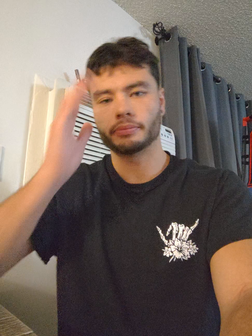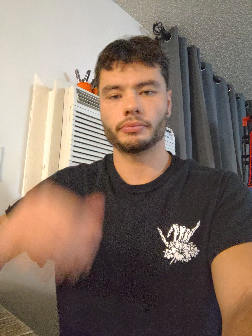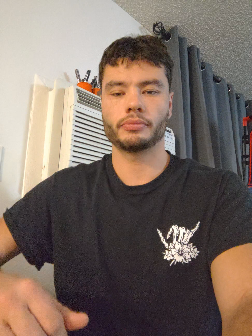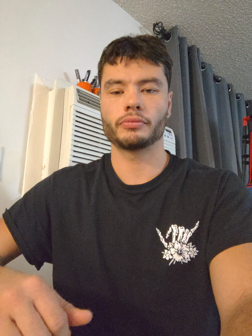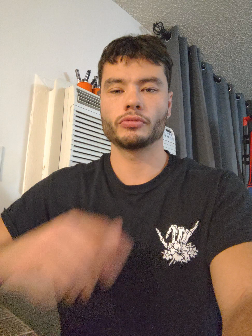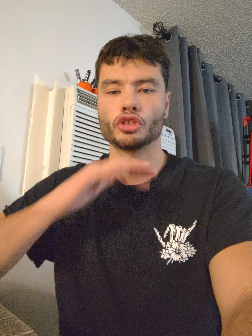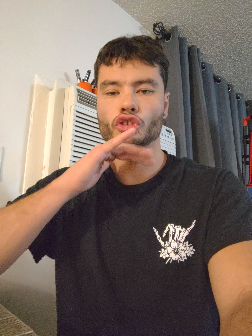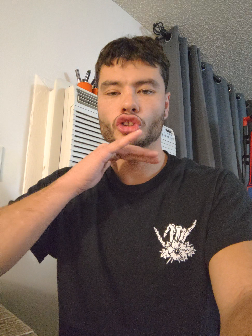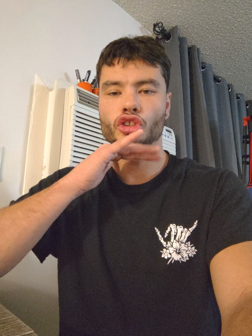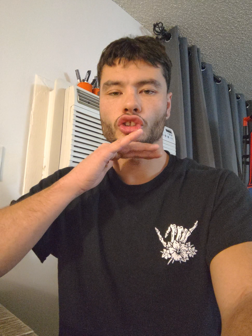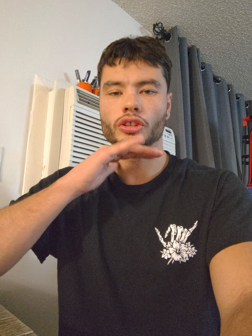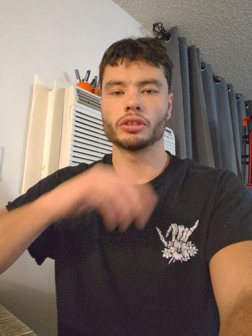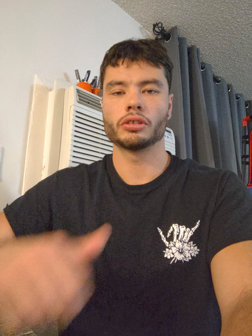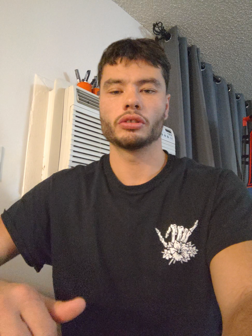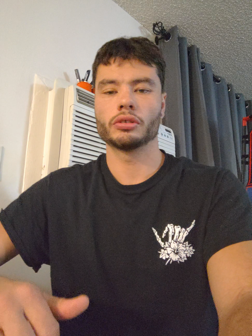dirty